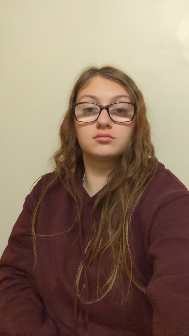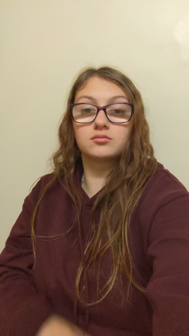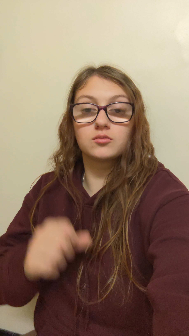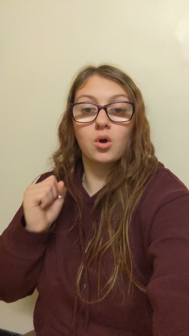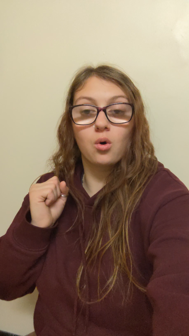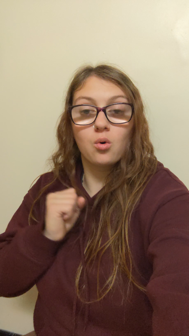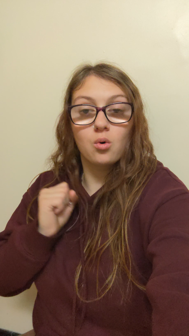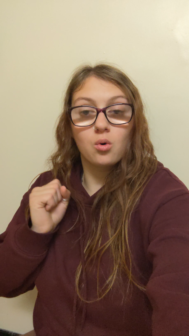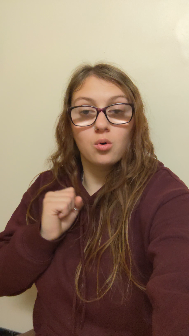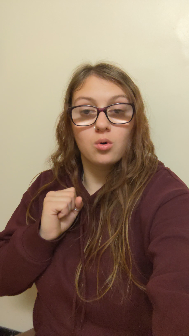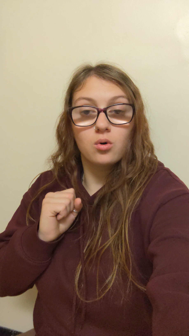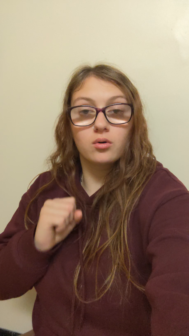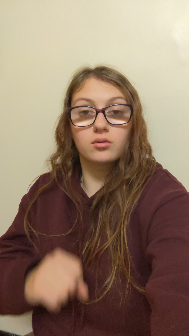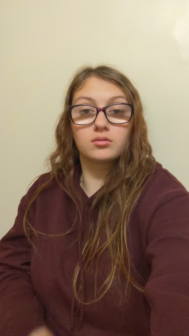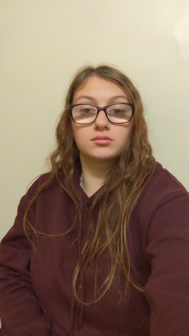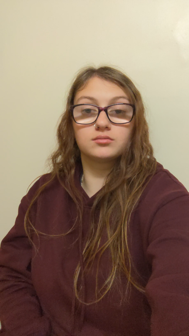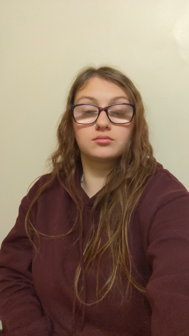cold